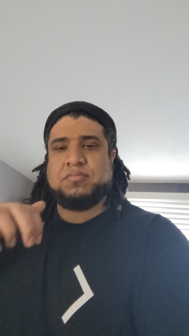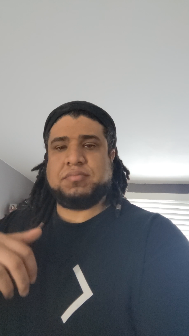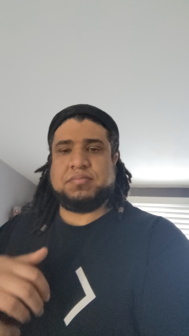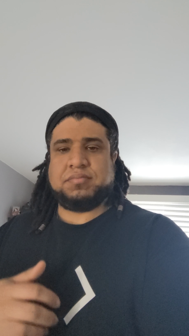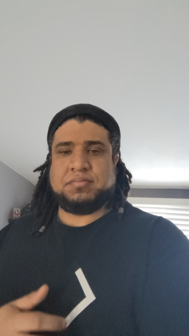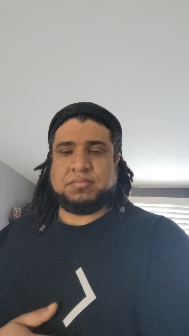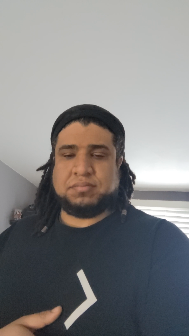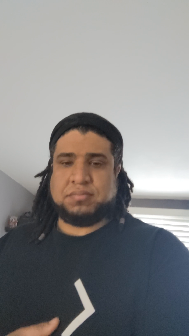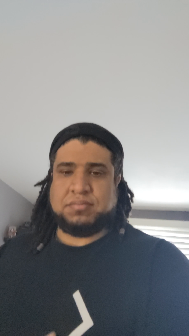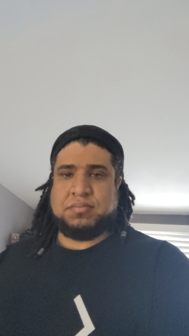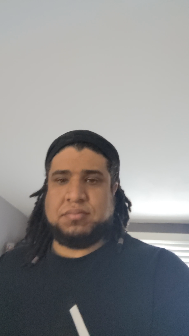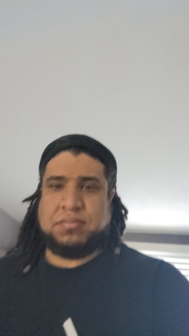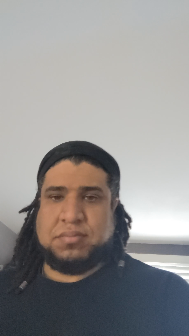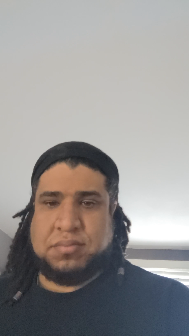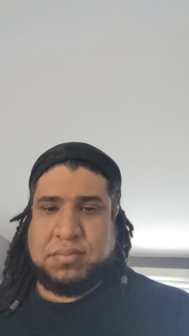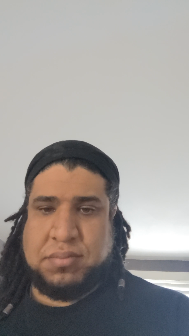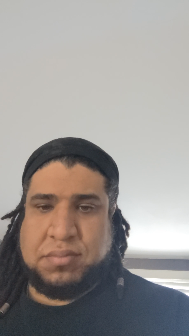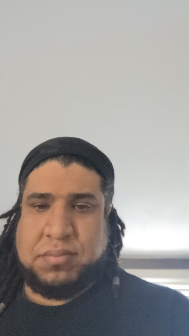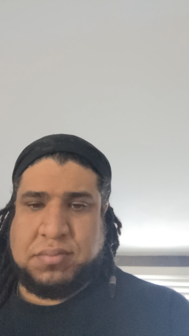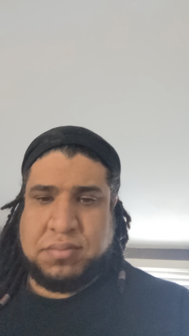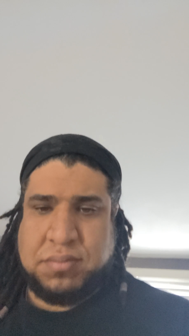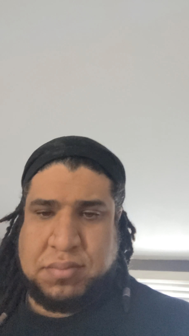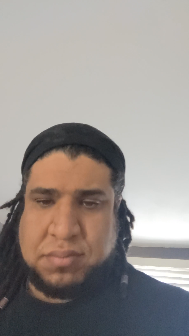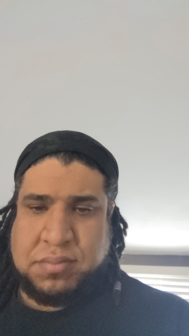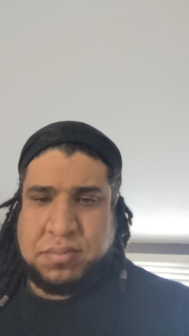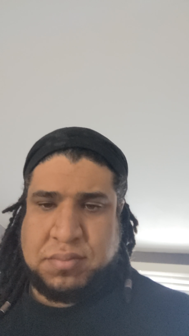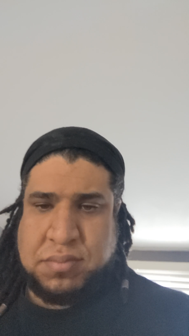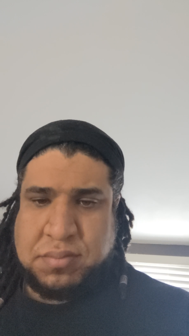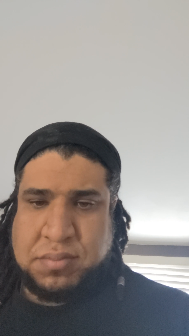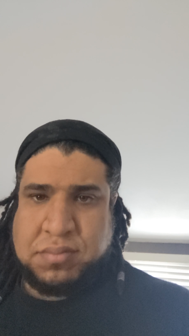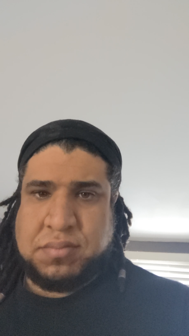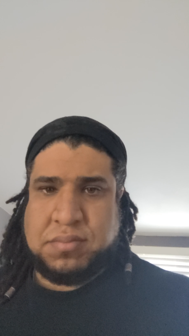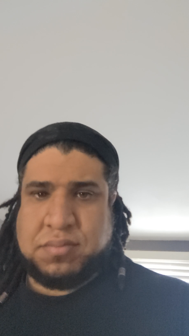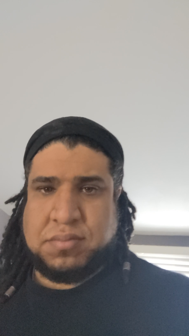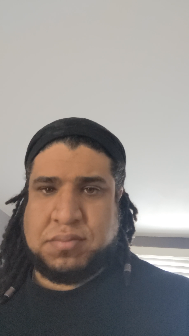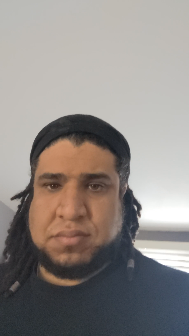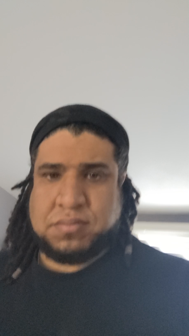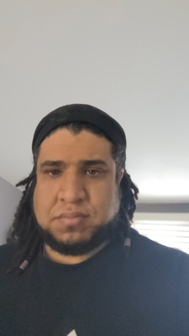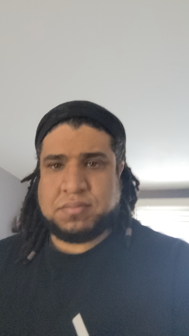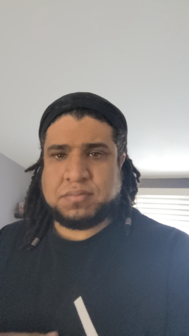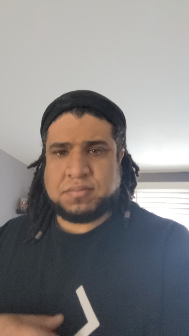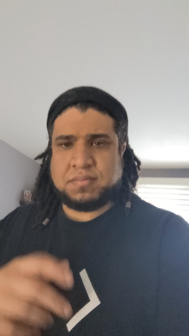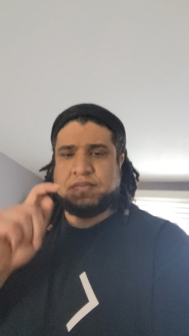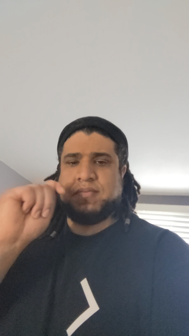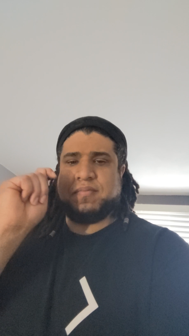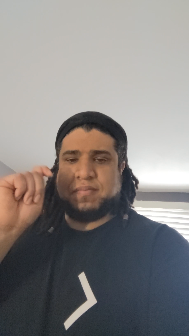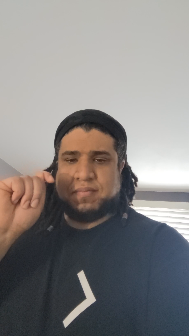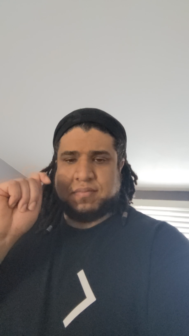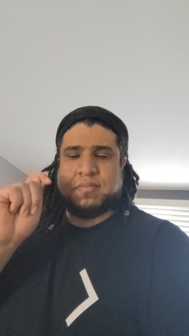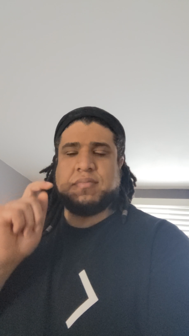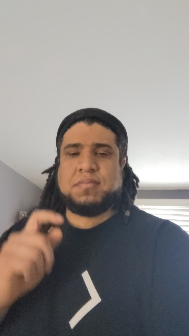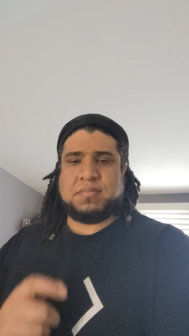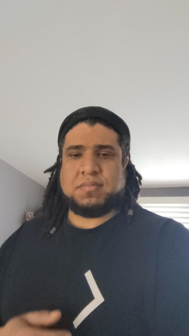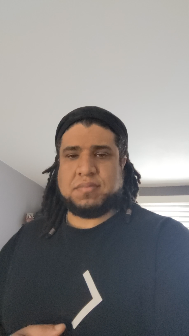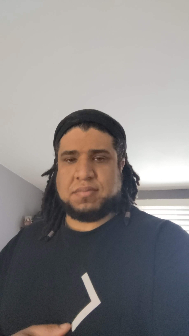bathroom